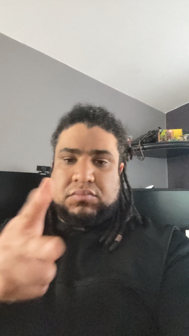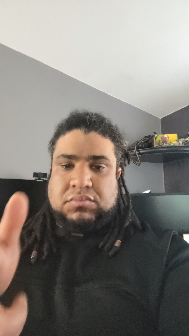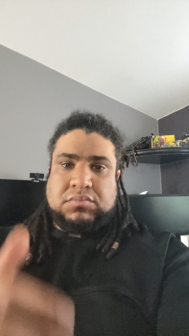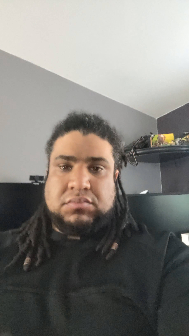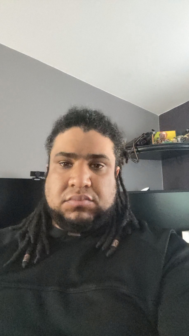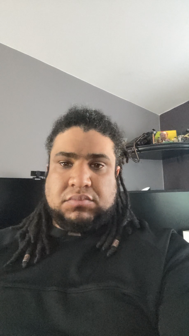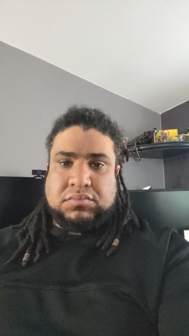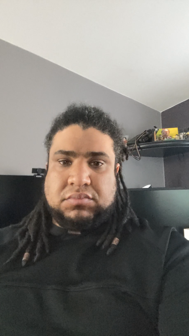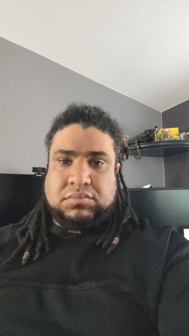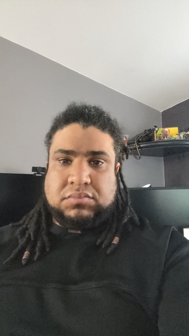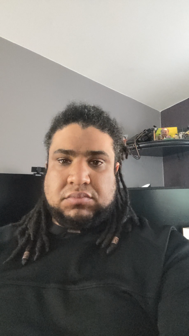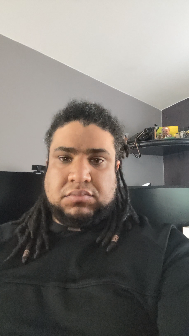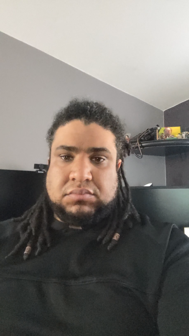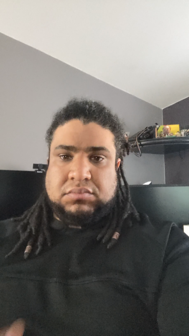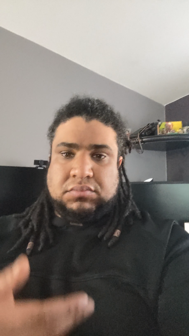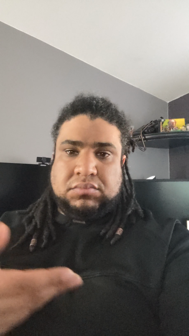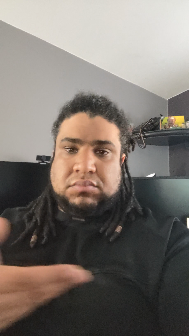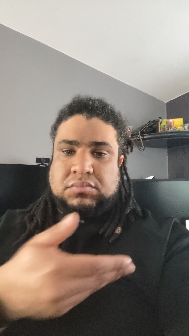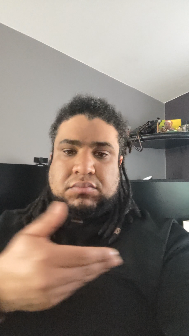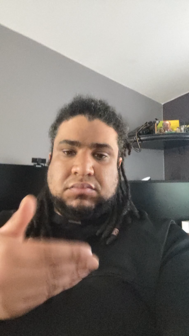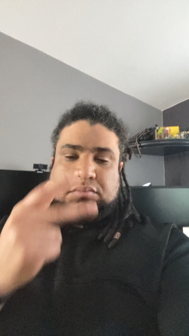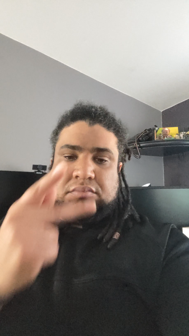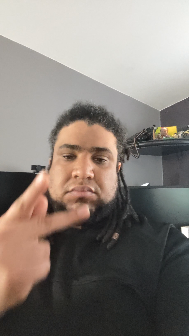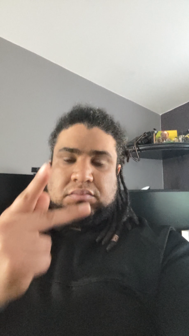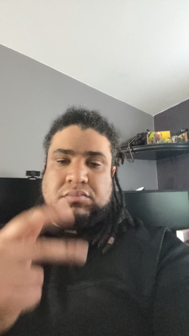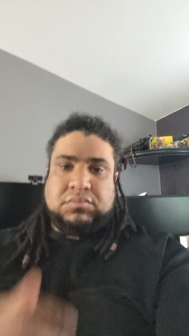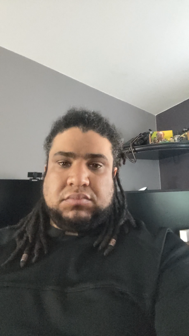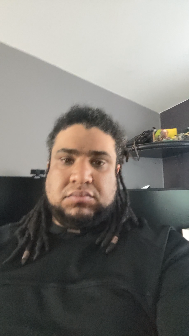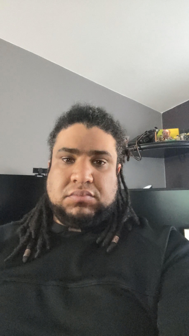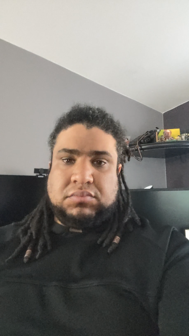babysitter